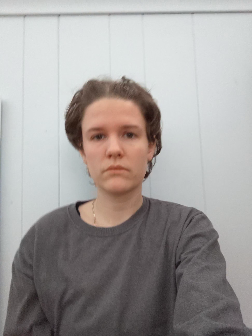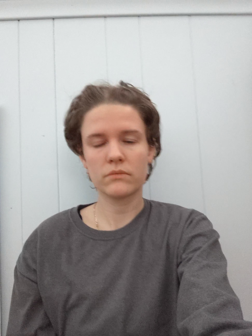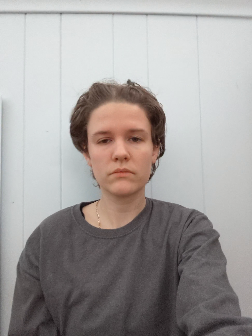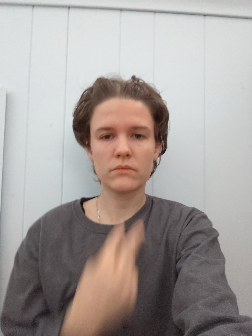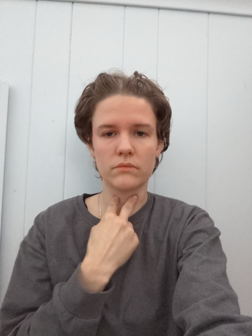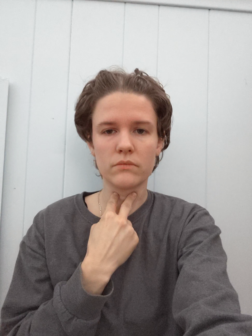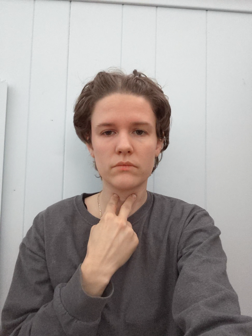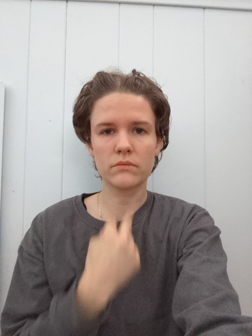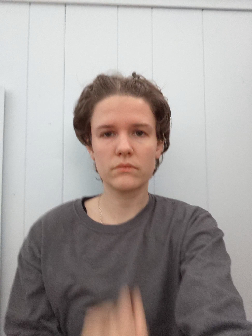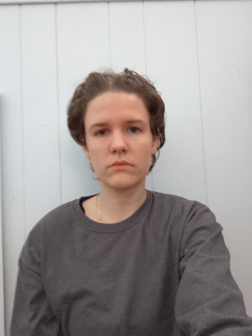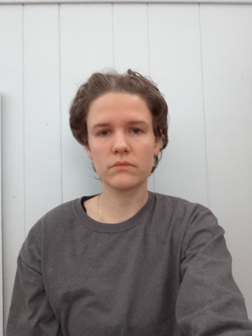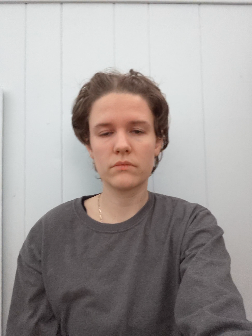stuck